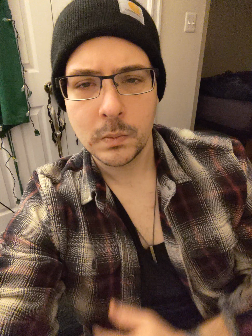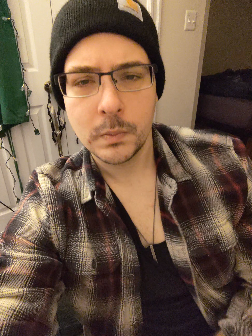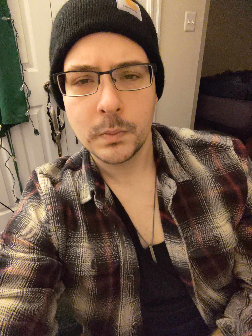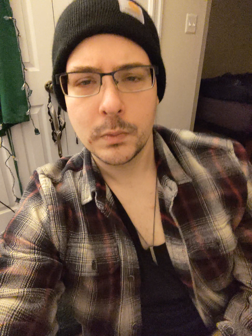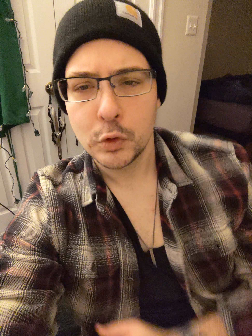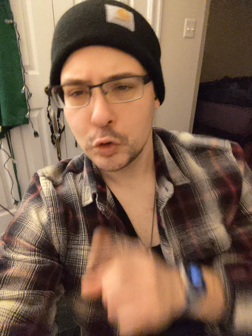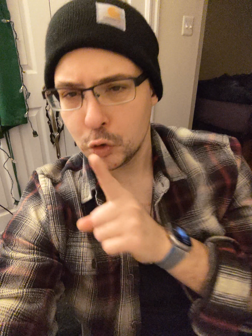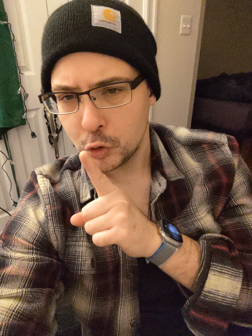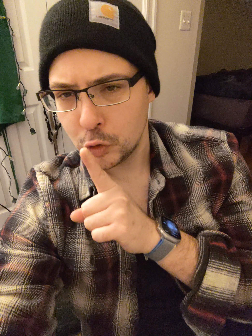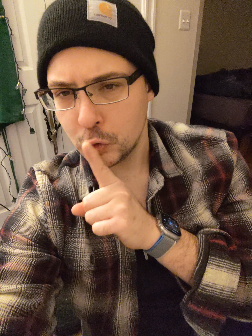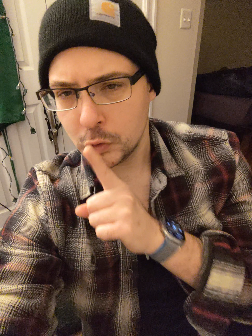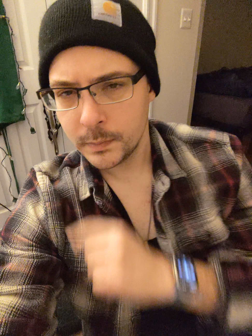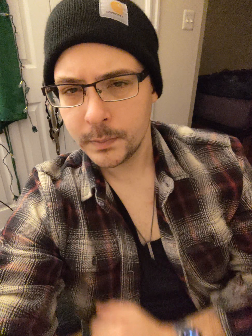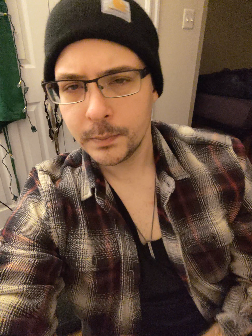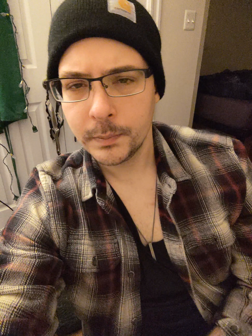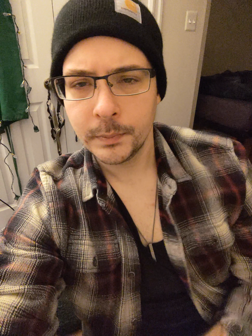shhh